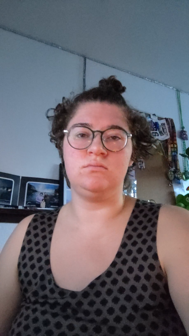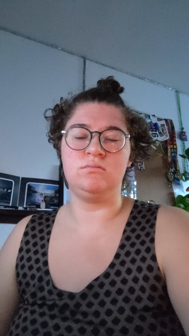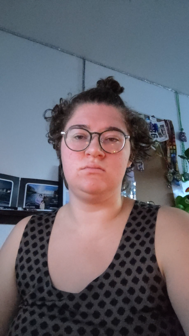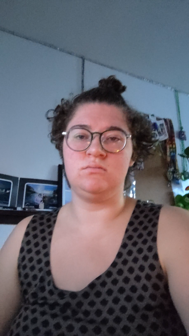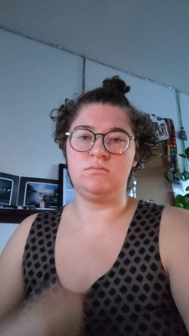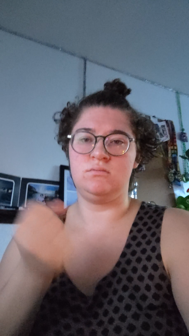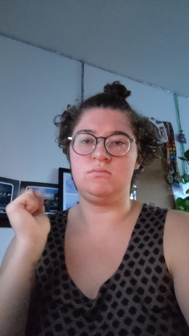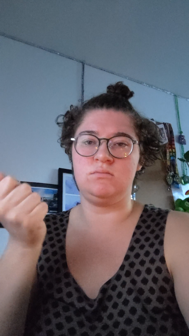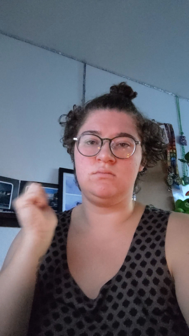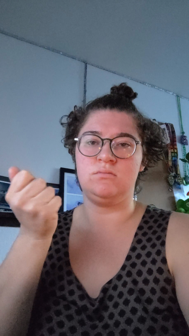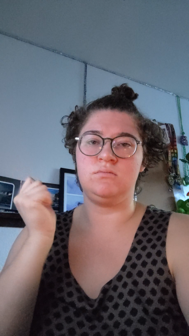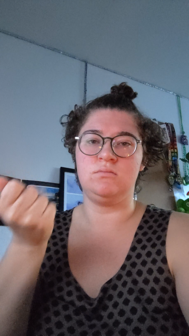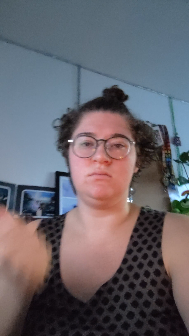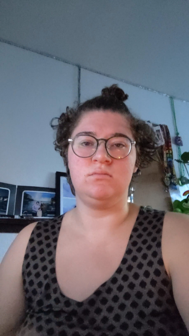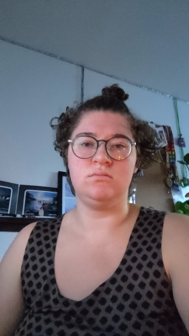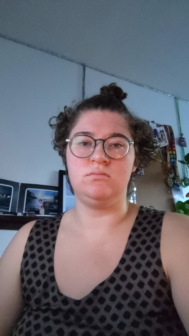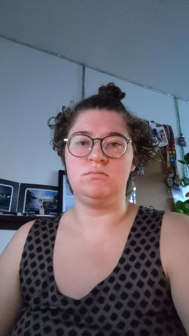bat